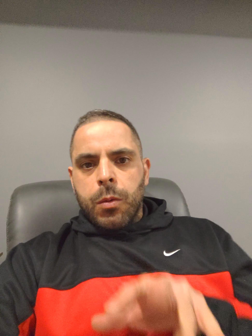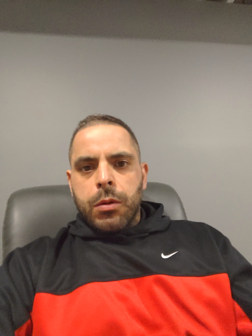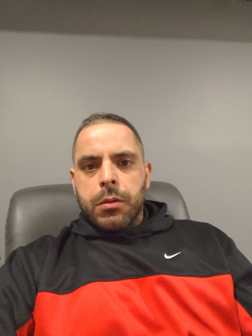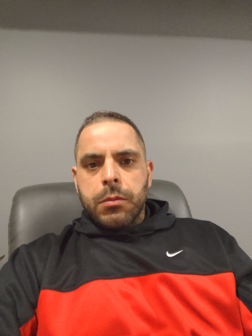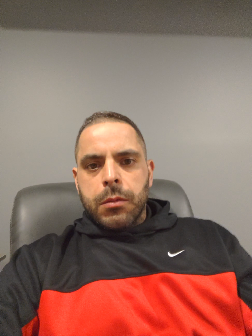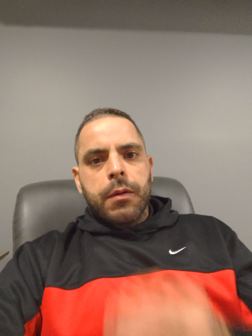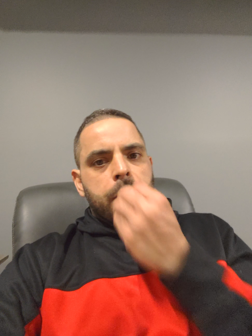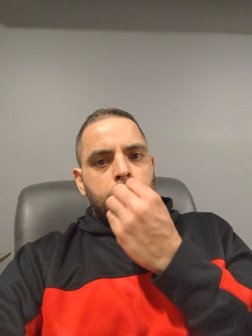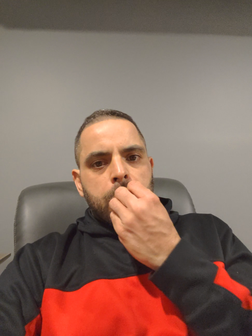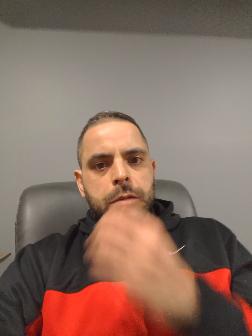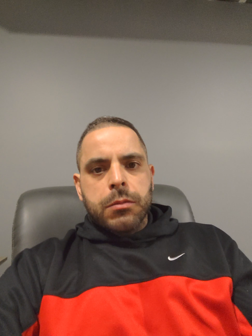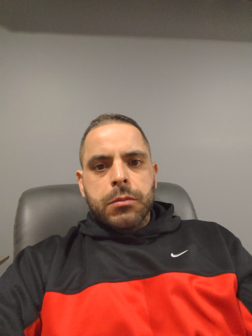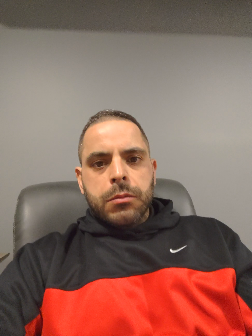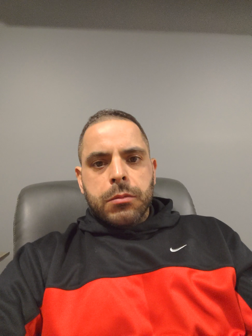food